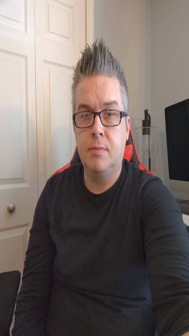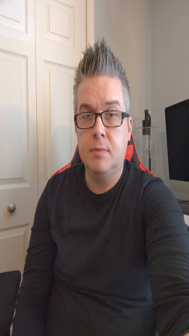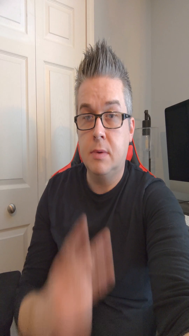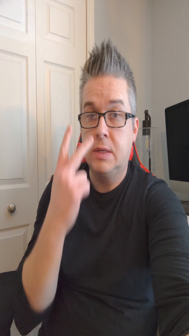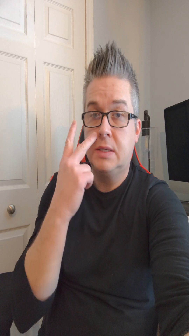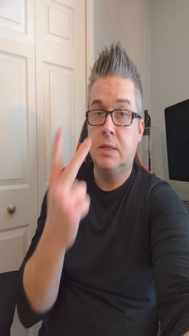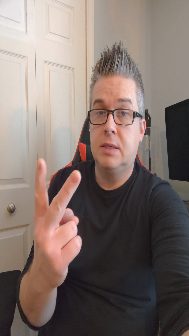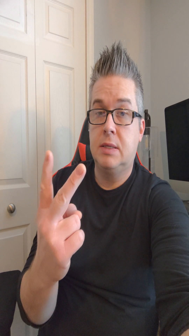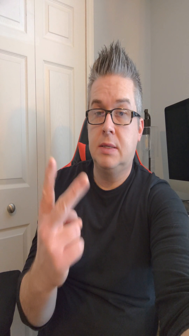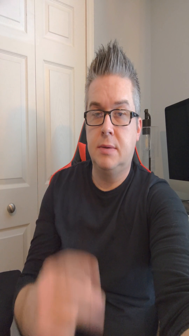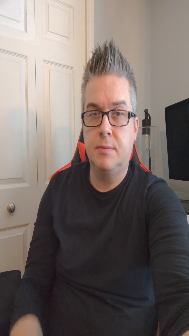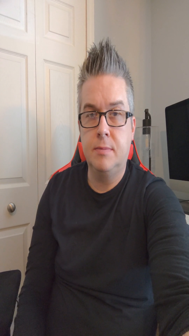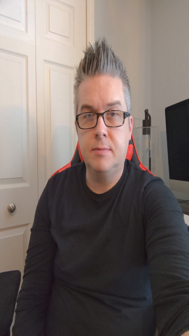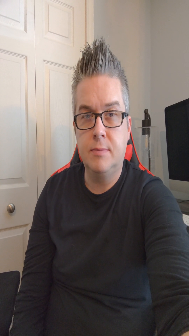see